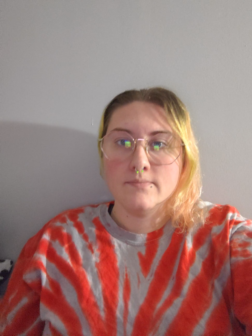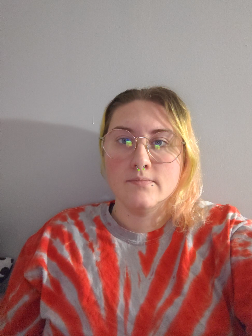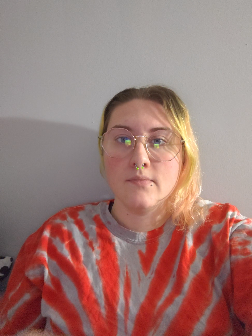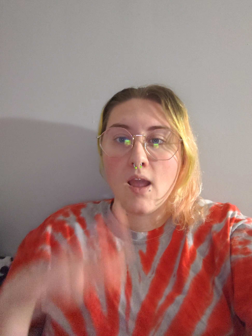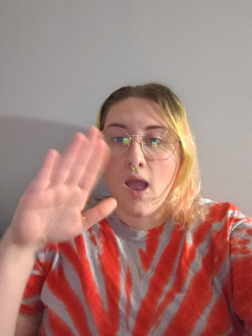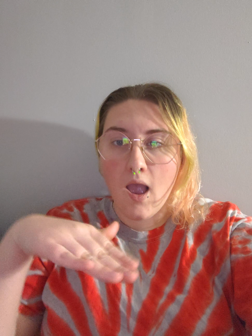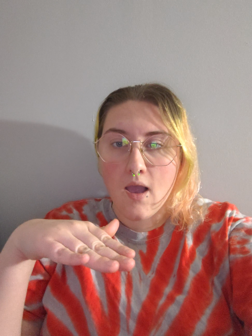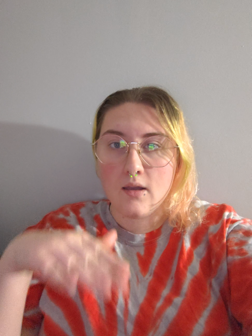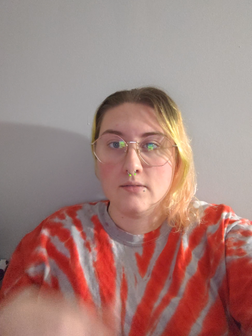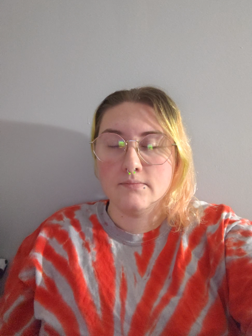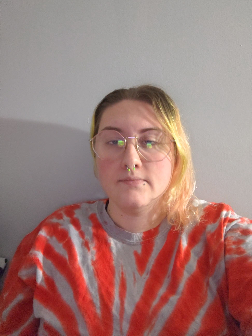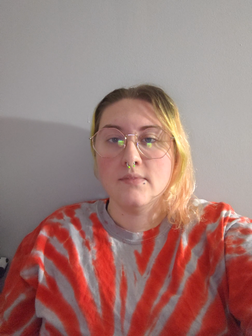on